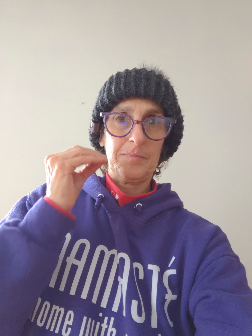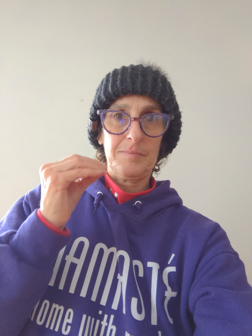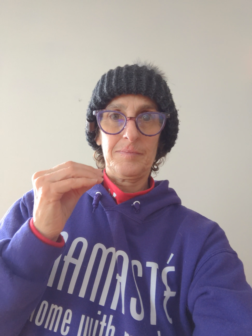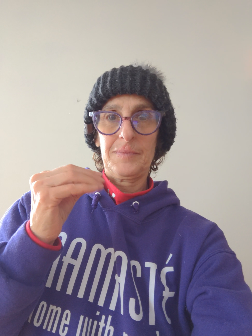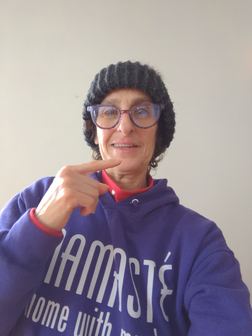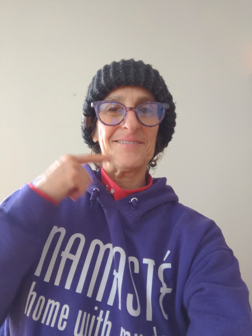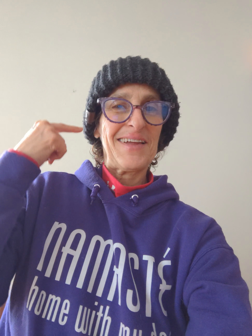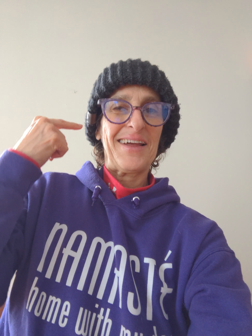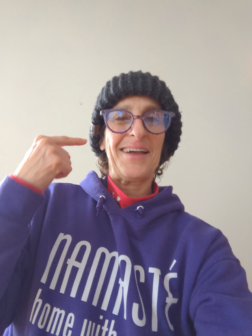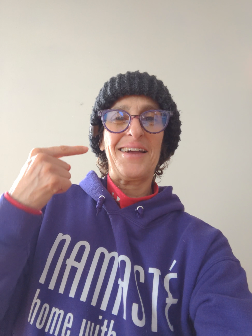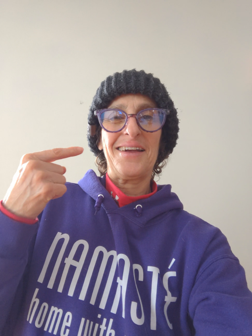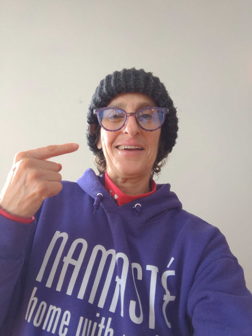smile